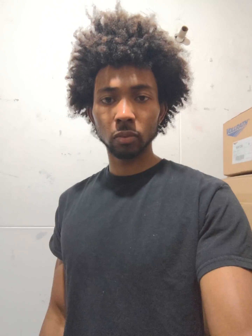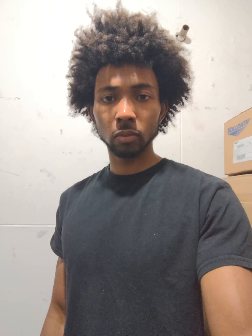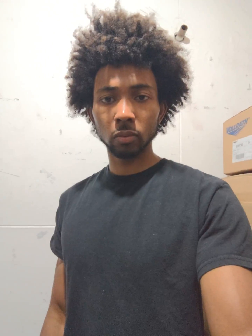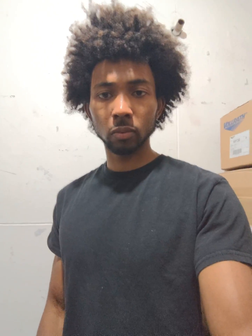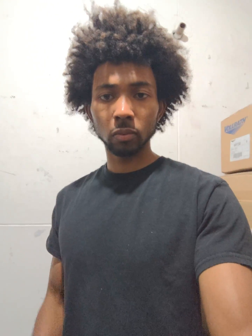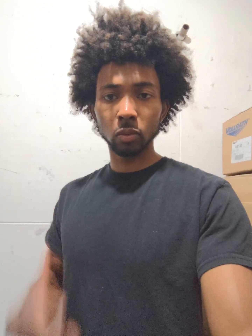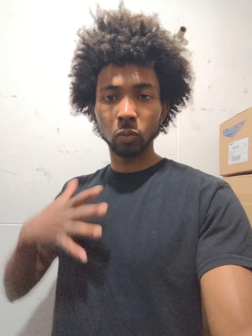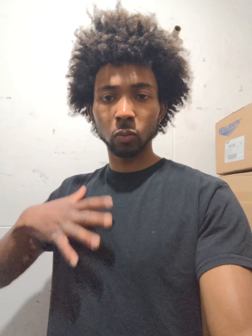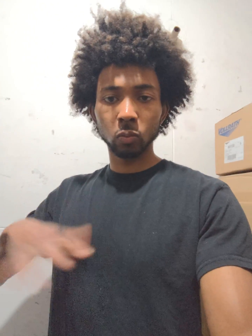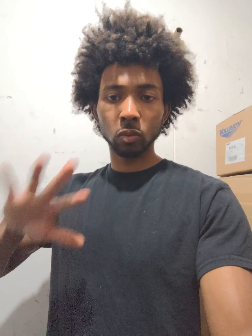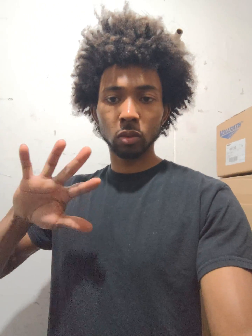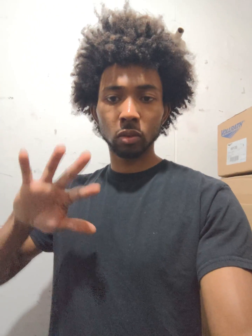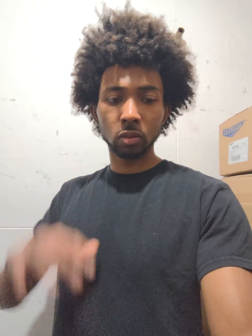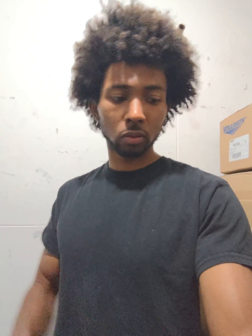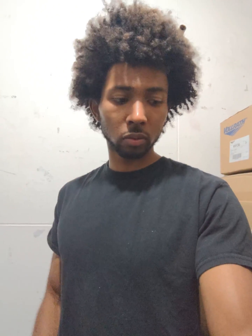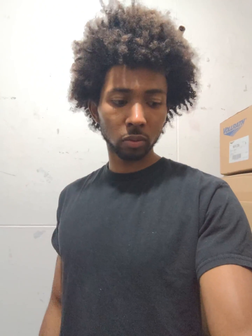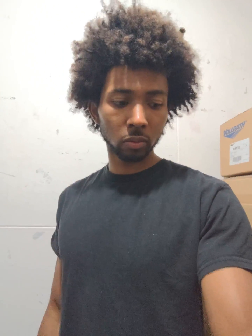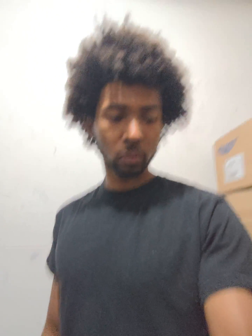dress